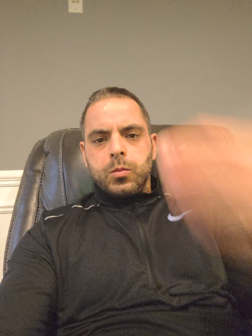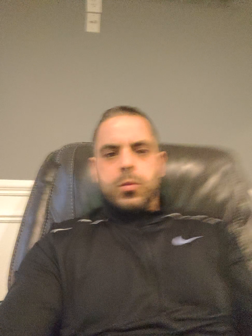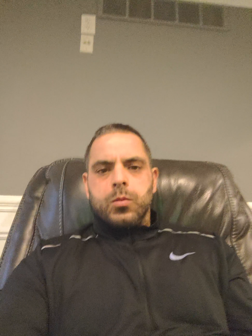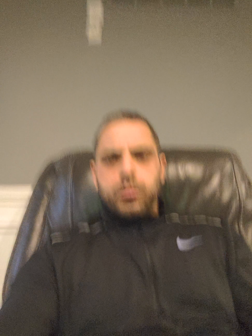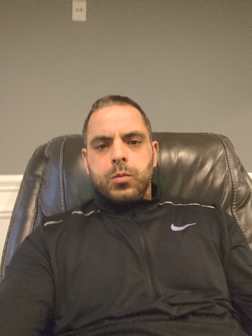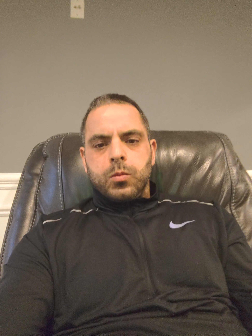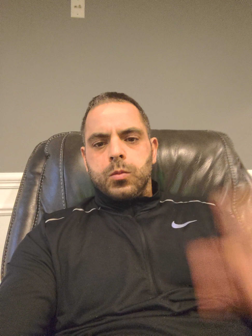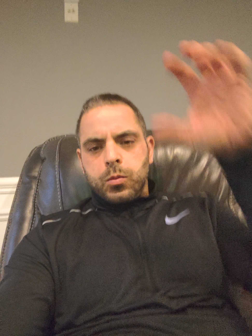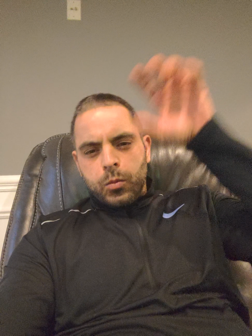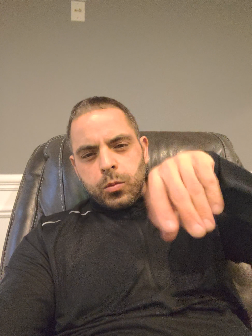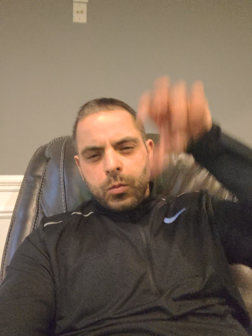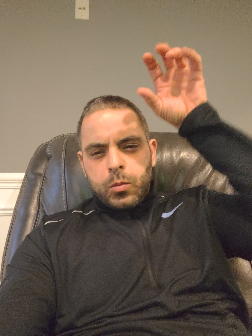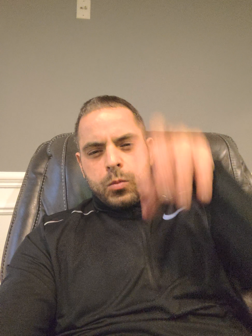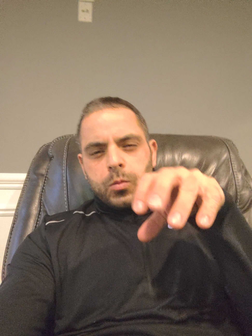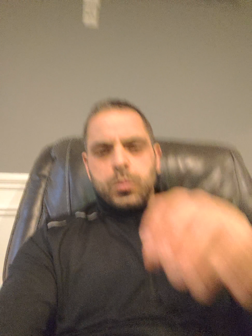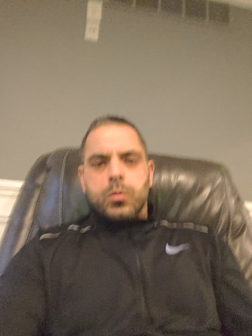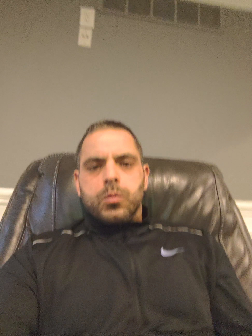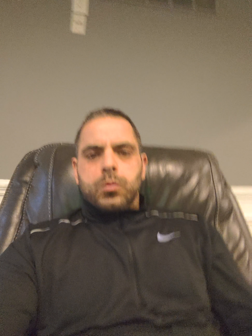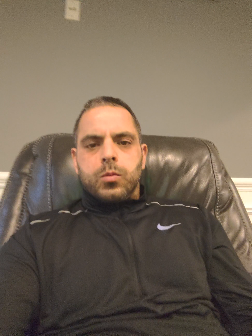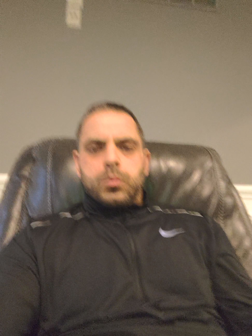rain